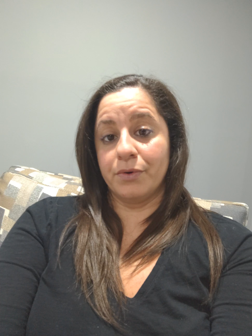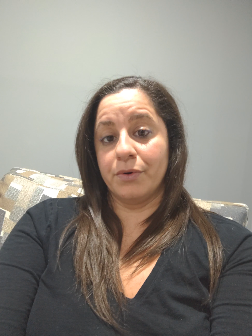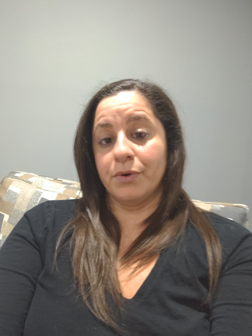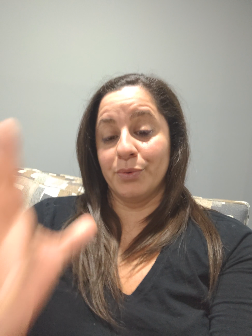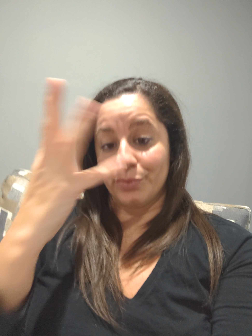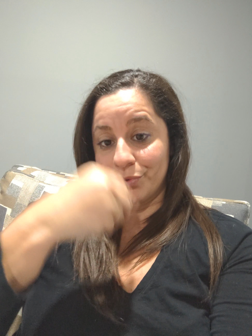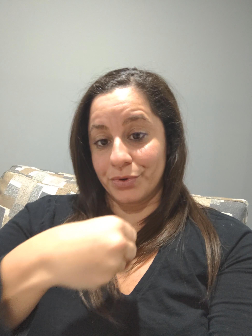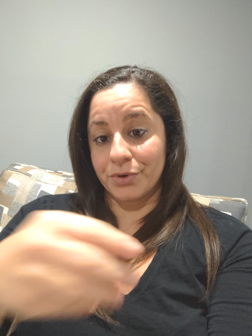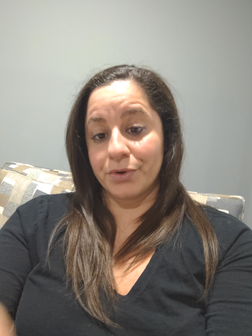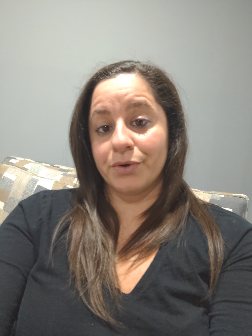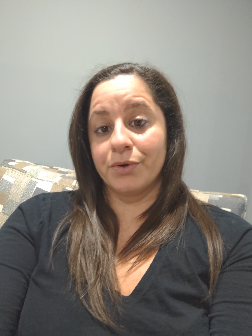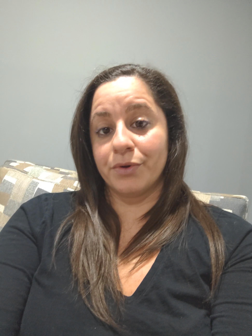pretty